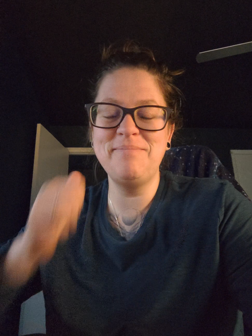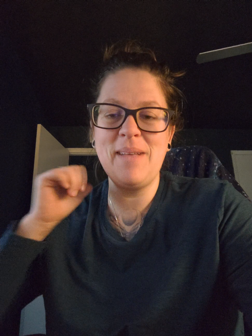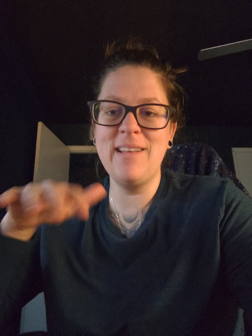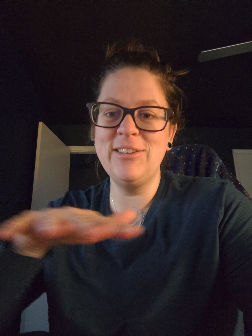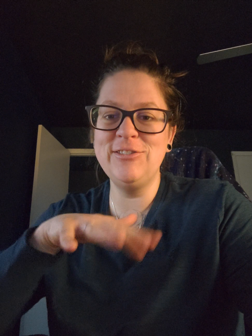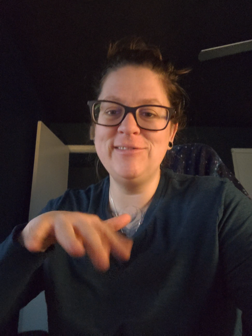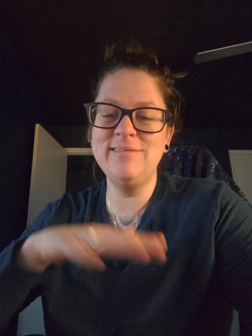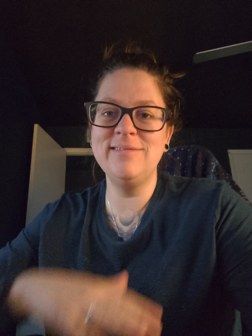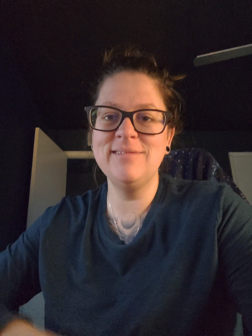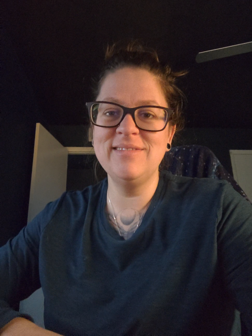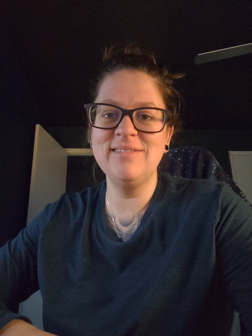backyard